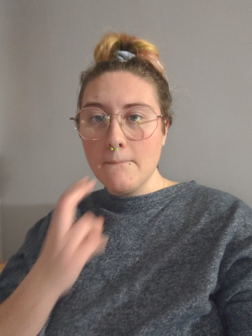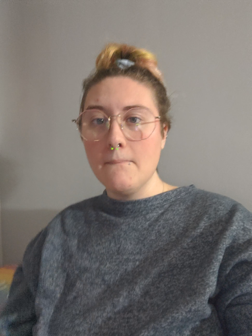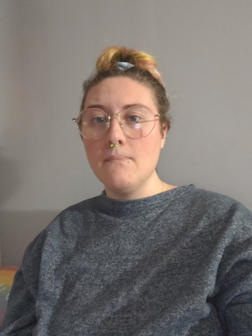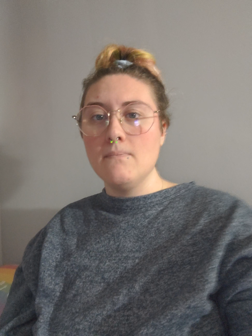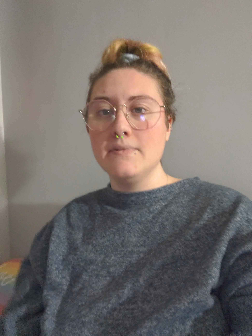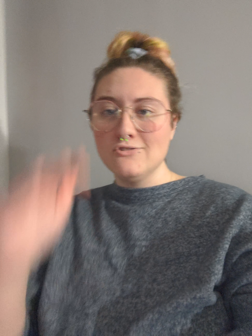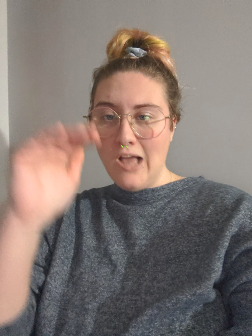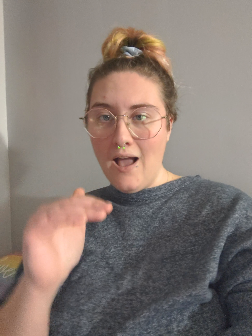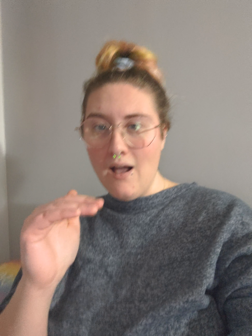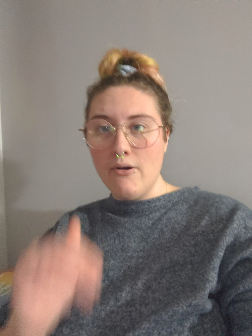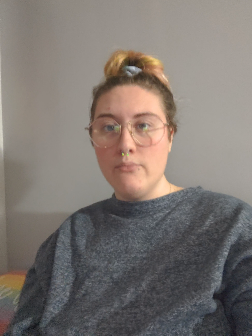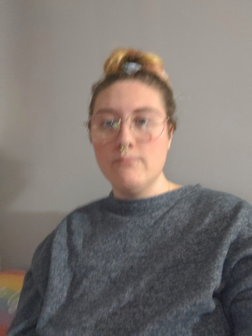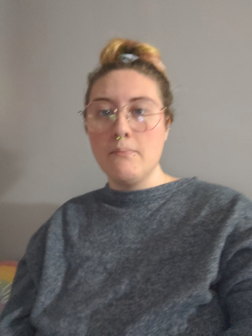child